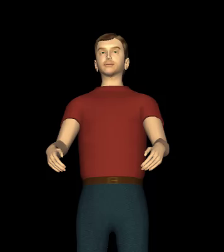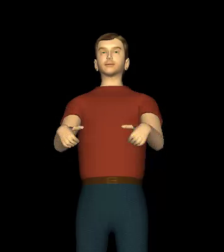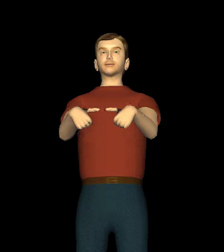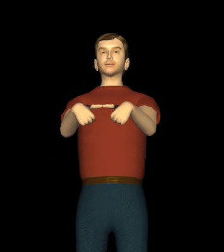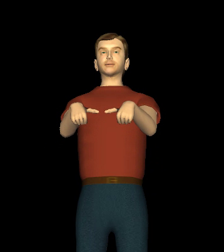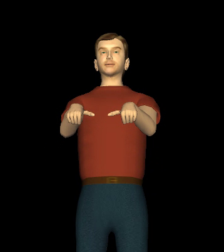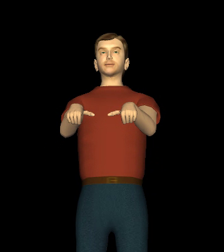يبقى